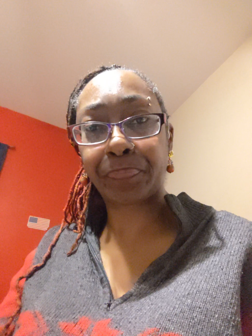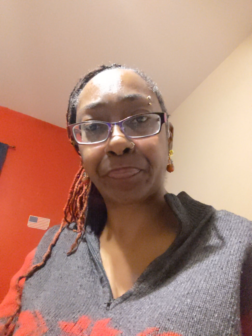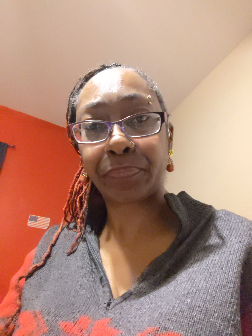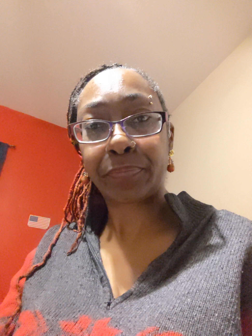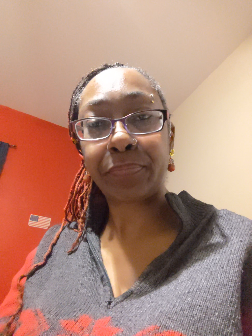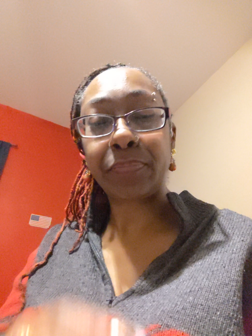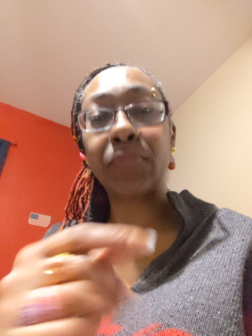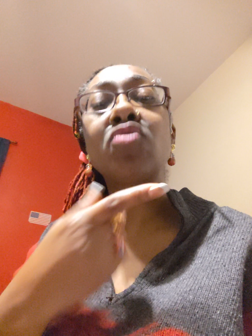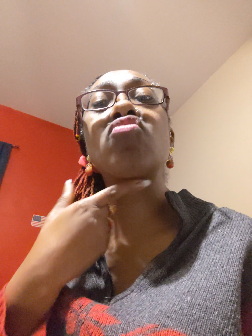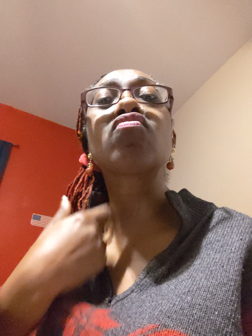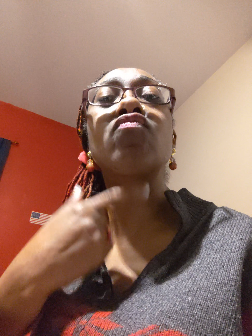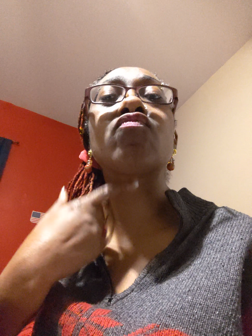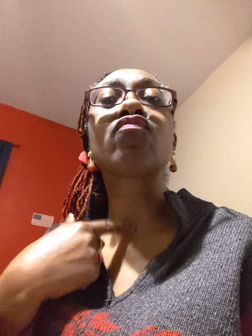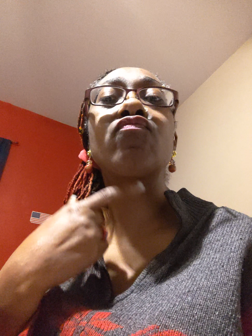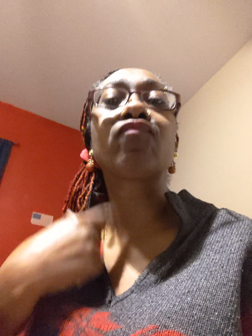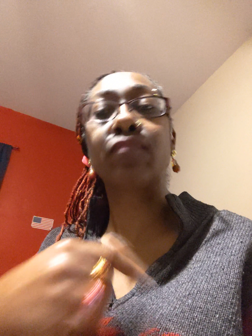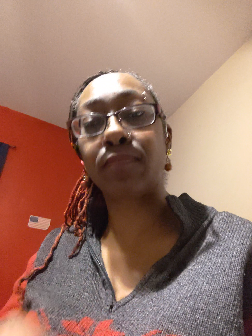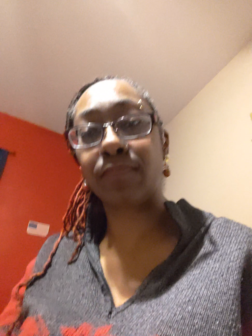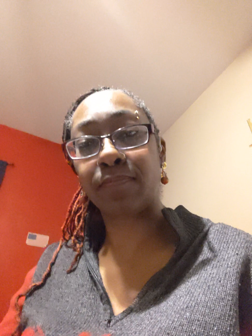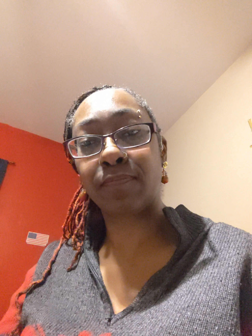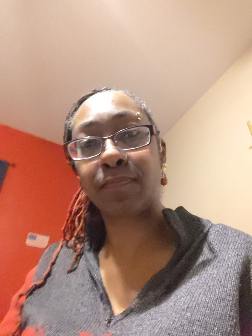thirsty